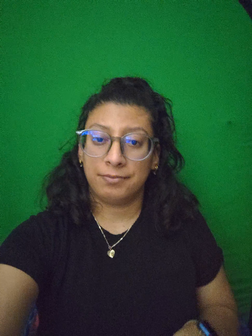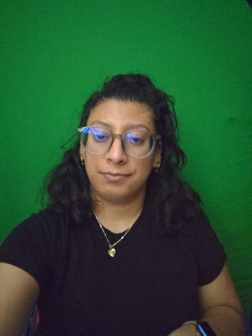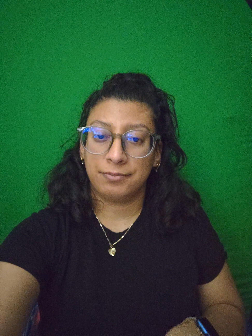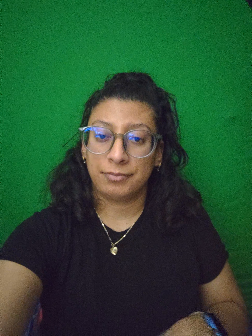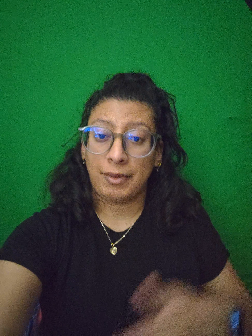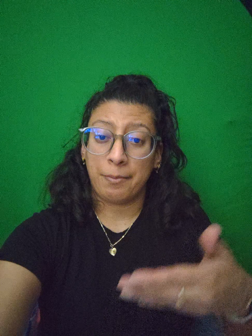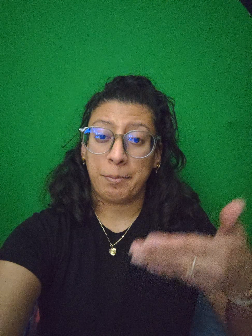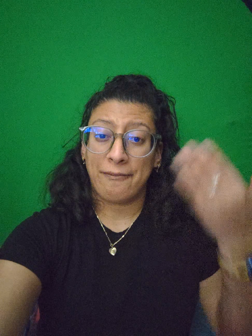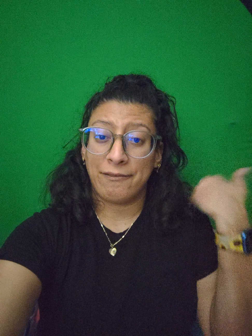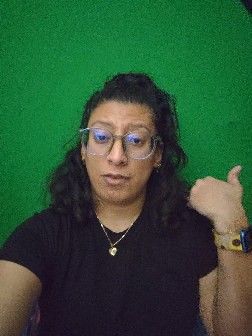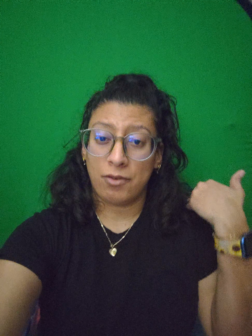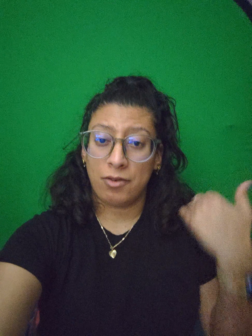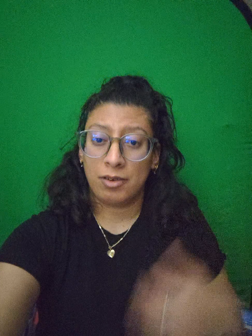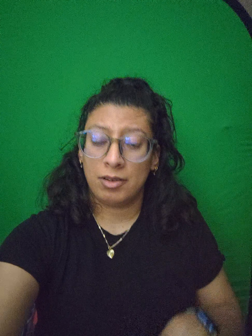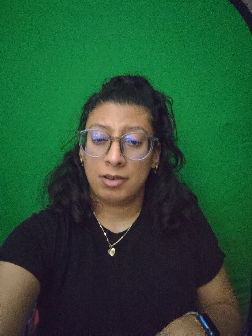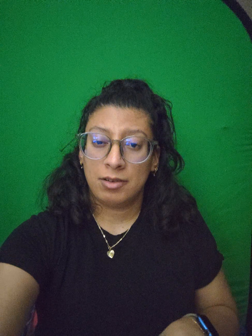before